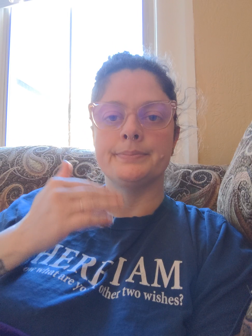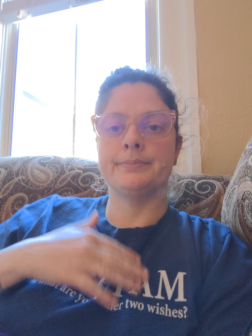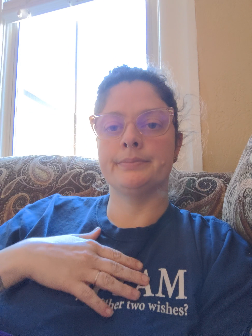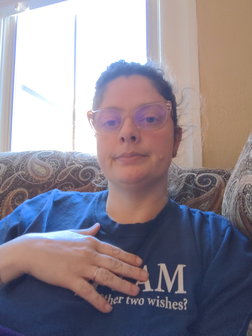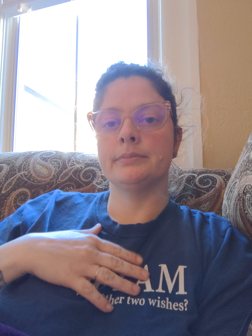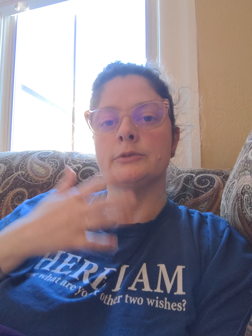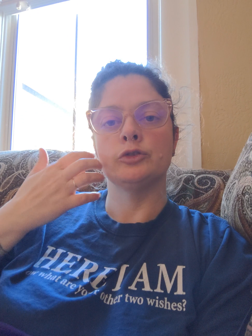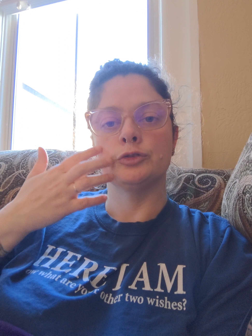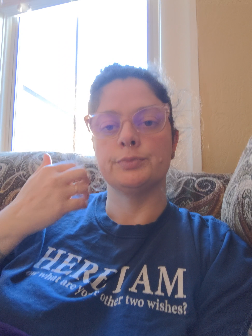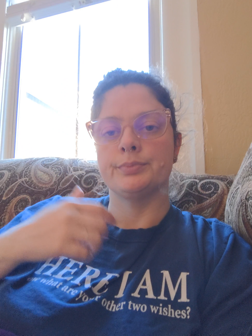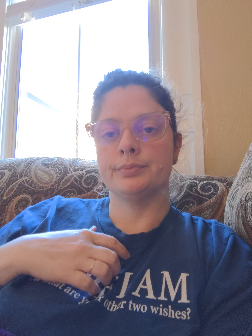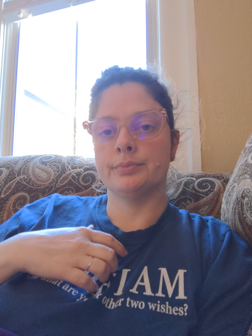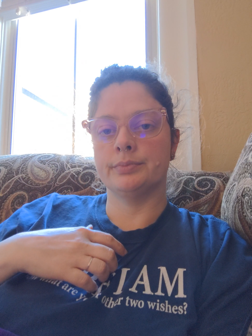tiger